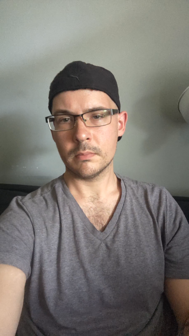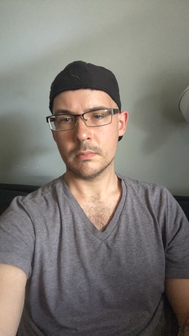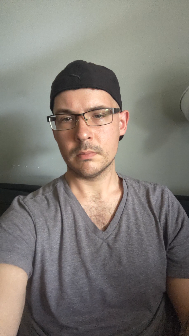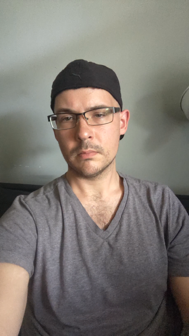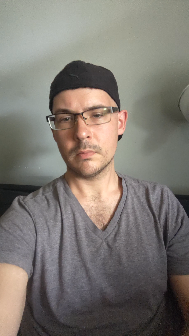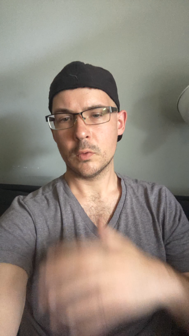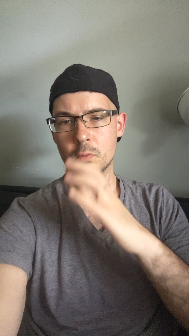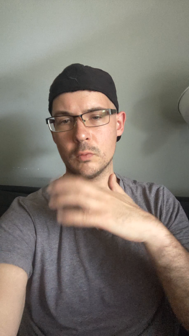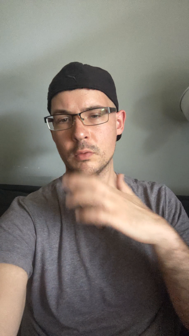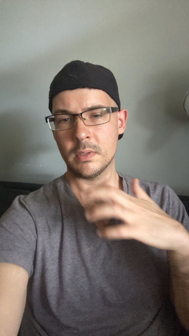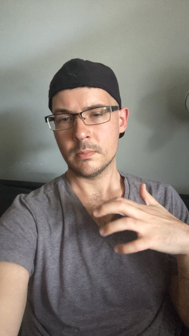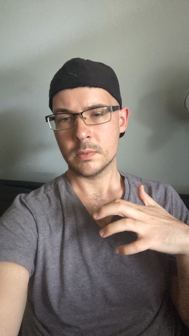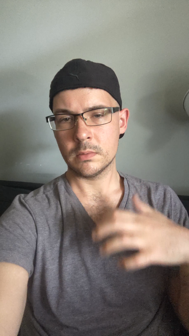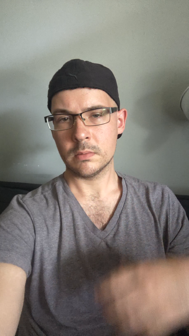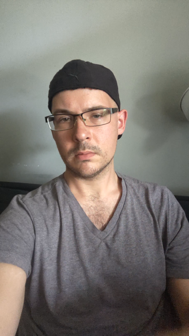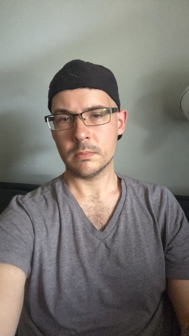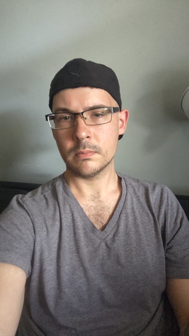grapes